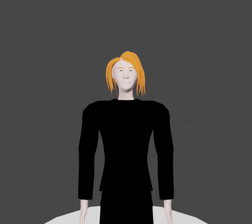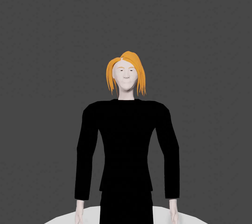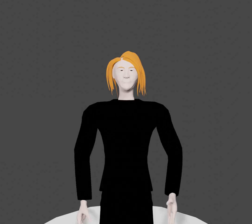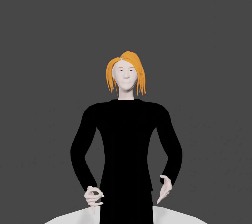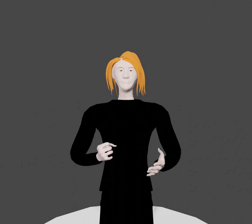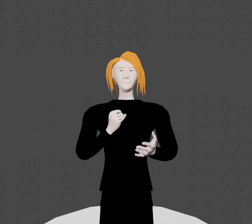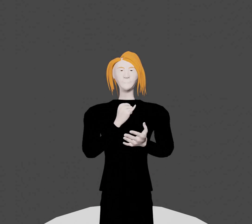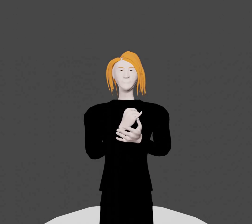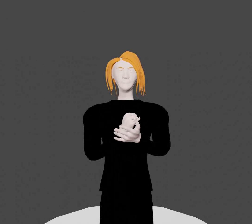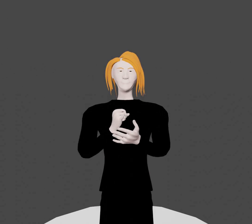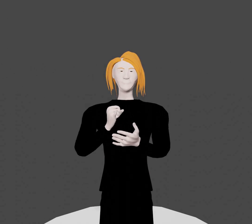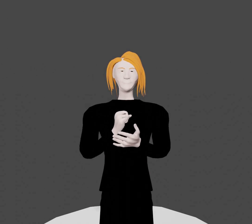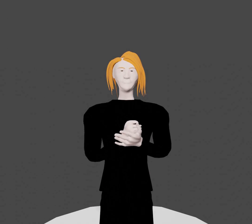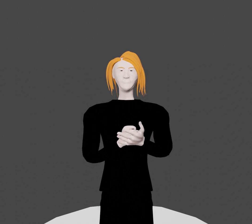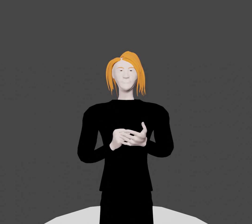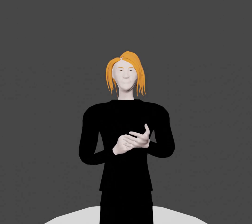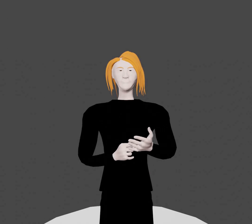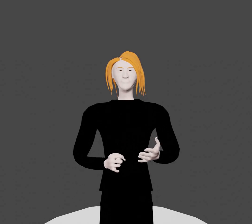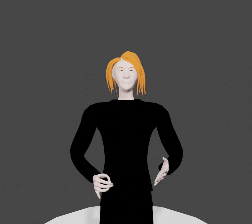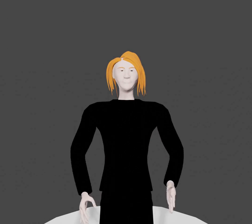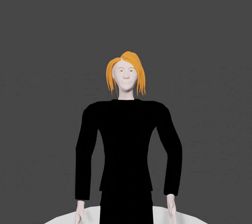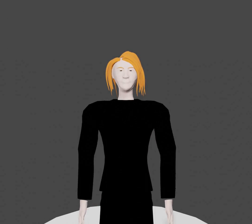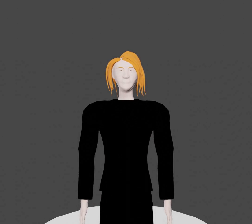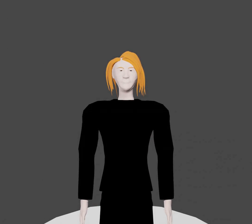Art